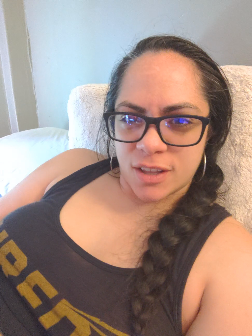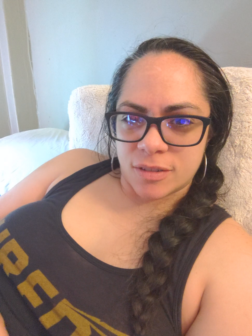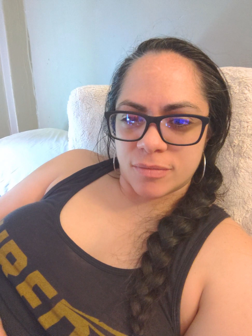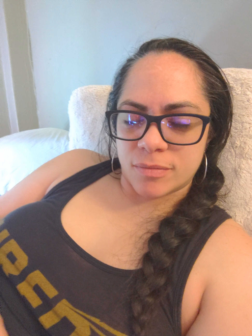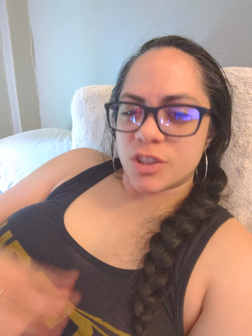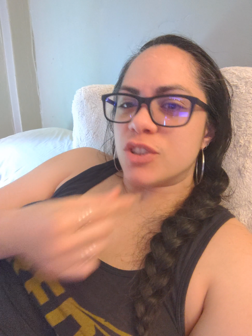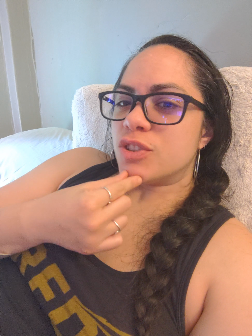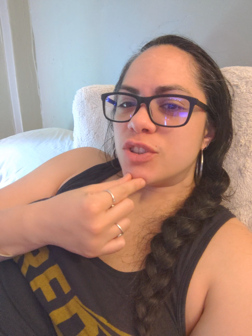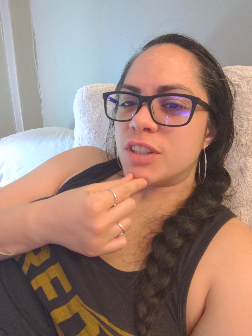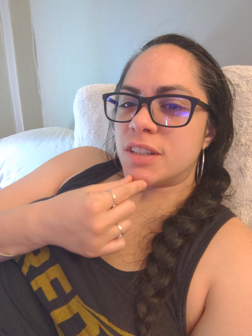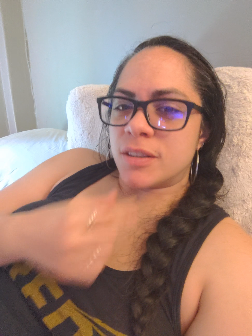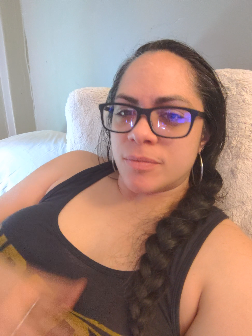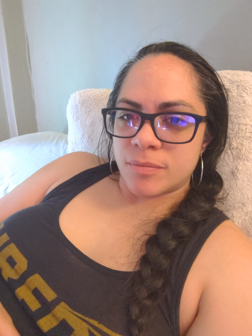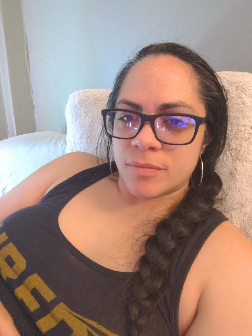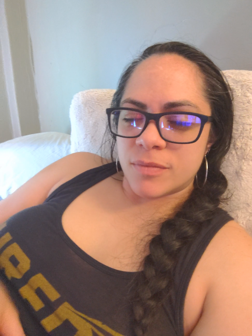chin